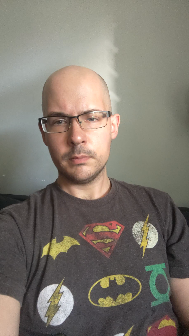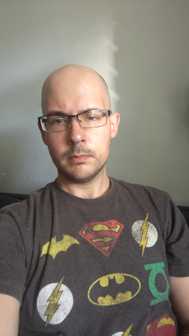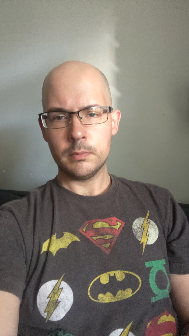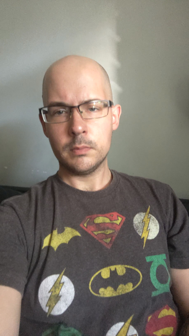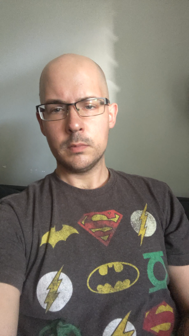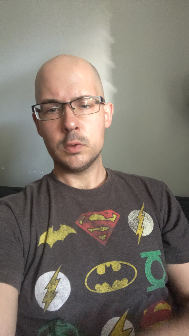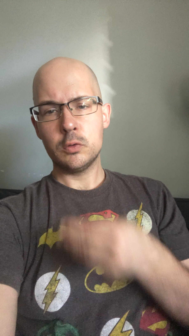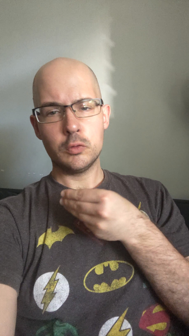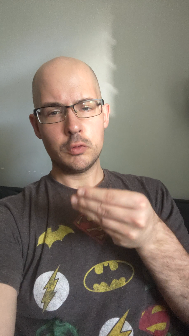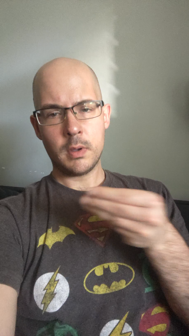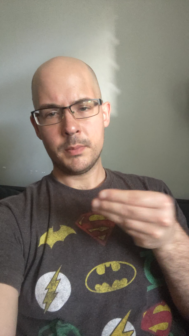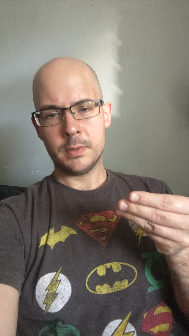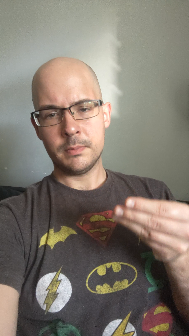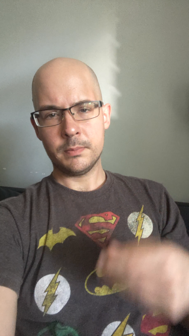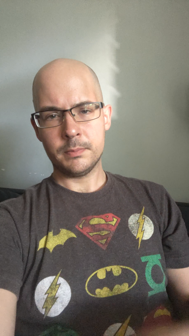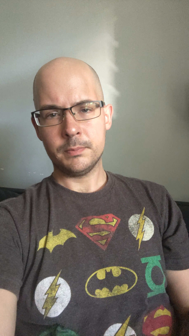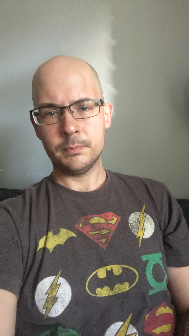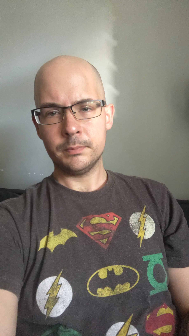shopping